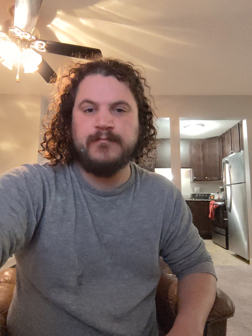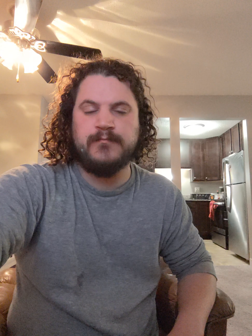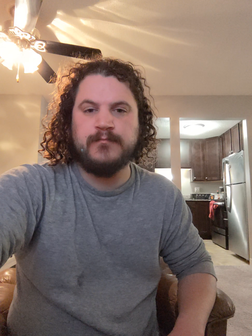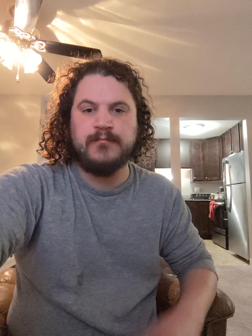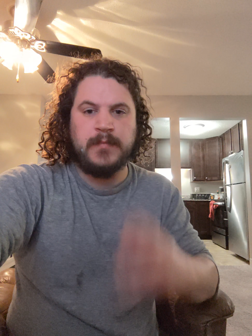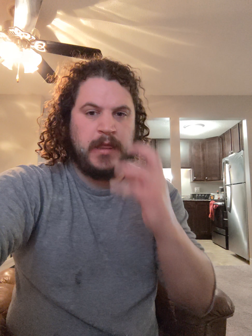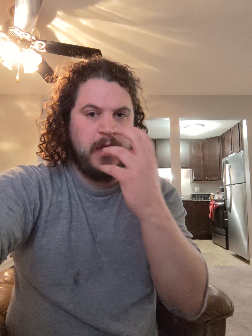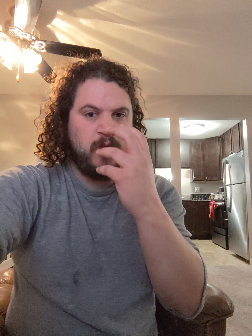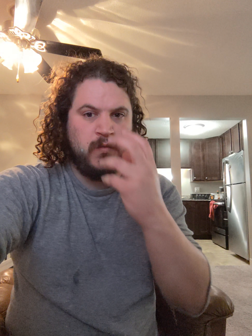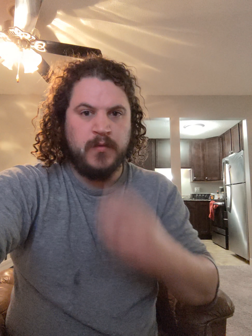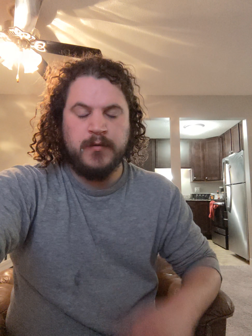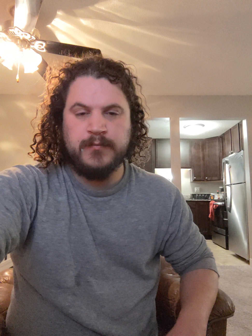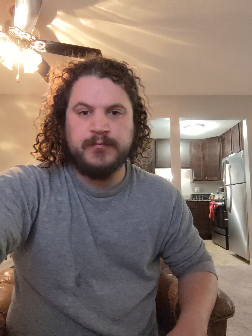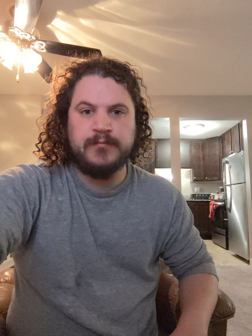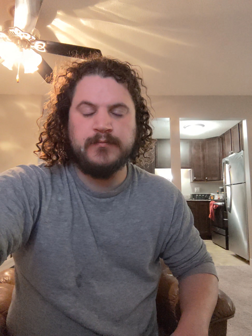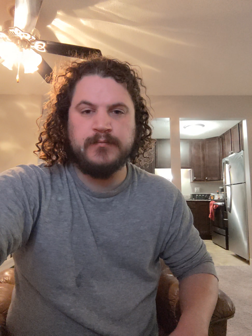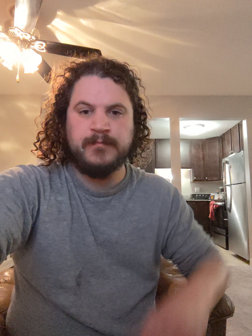clown